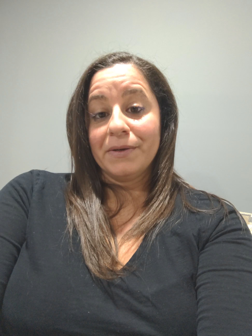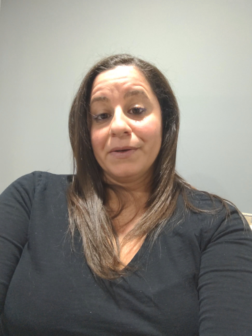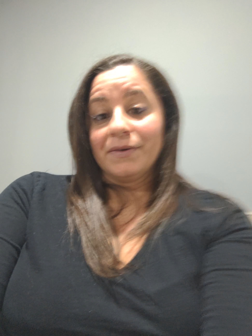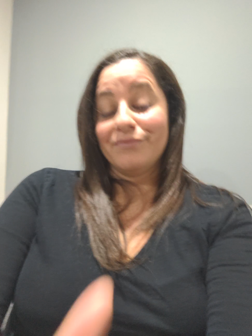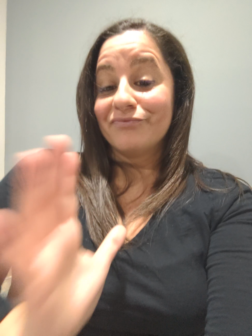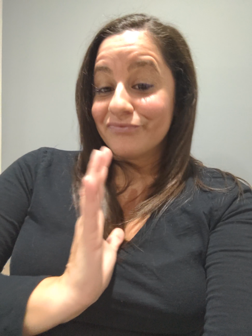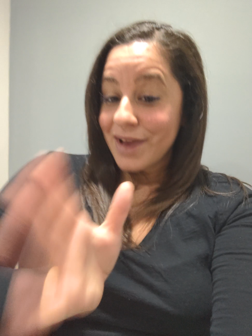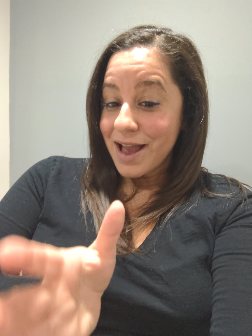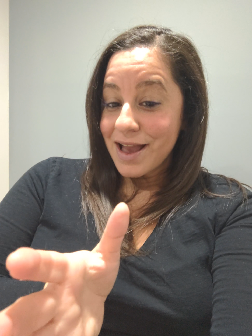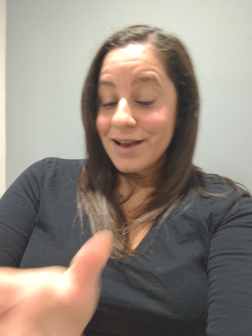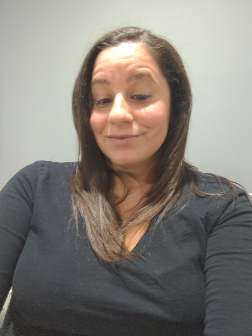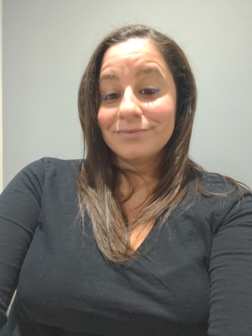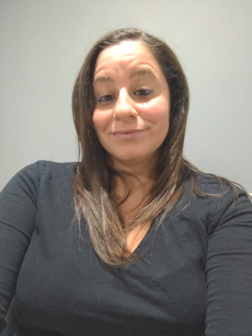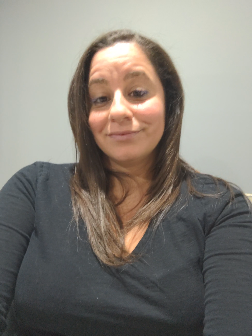fine